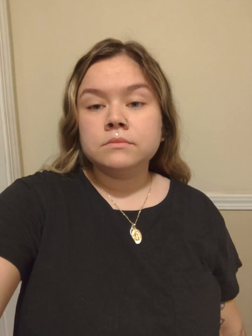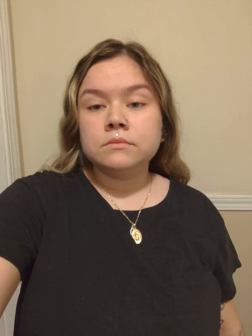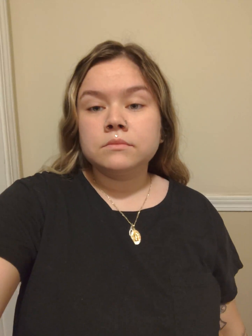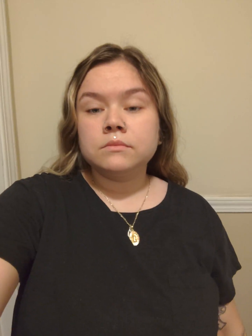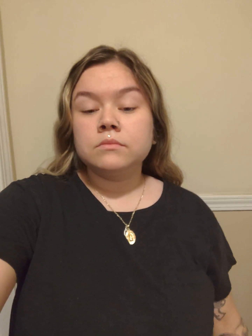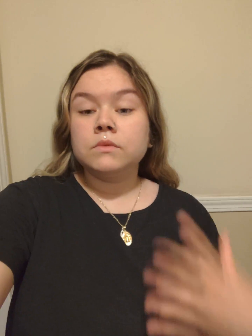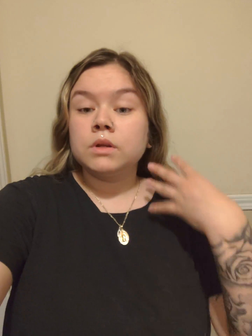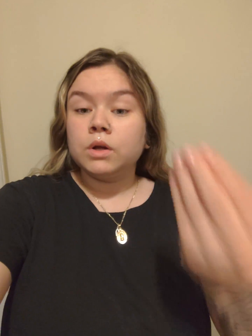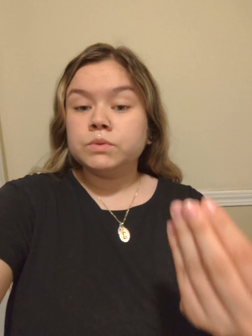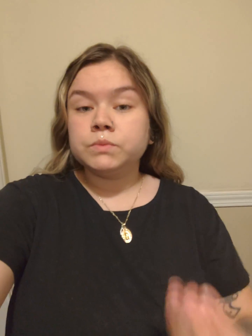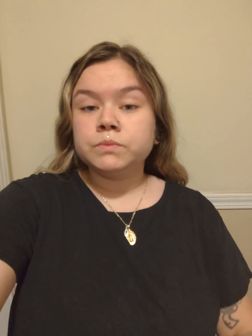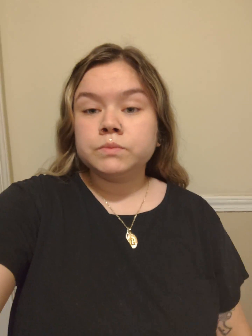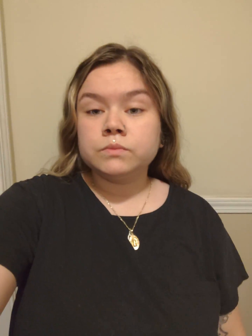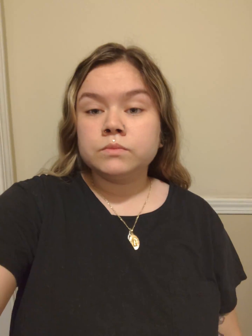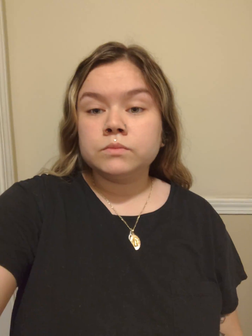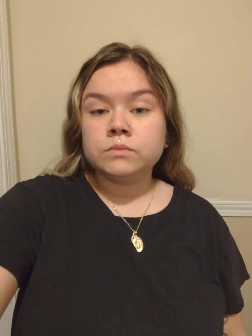got to